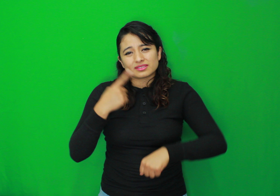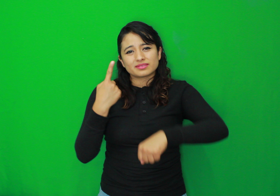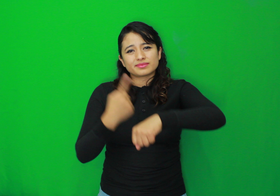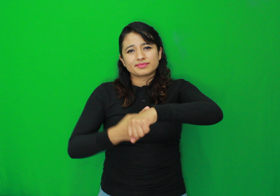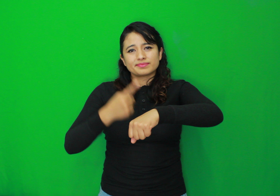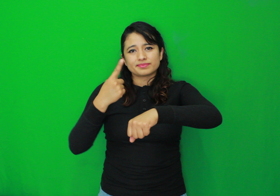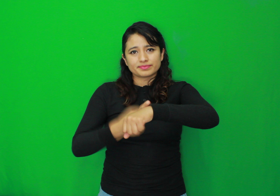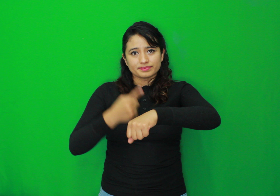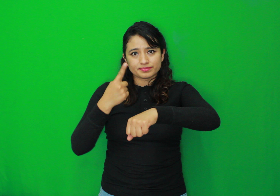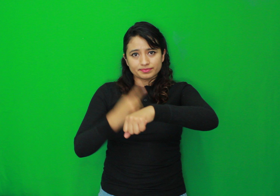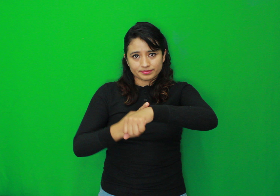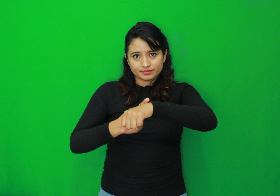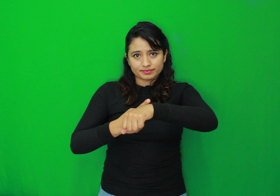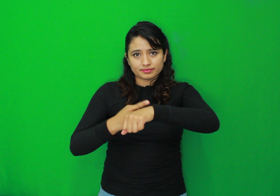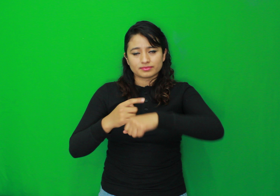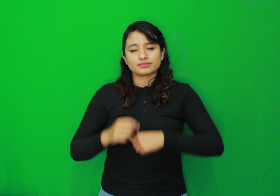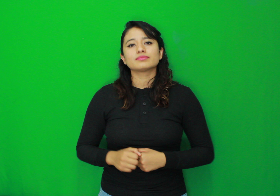enfermo